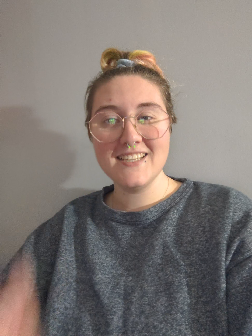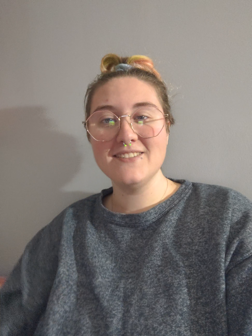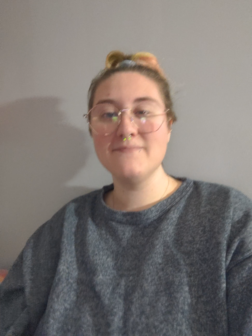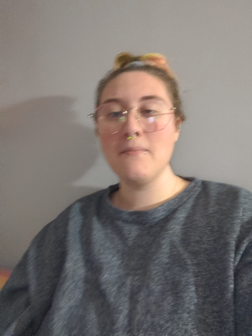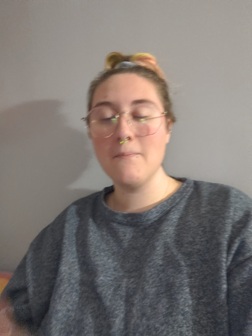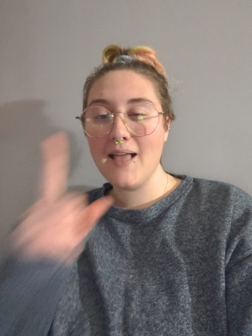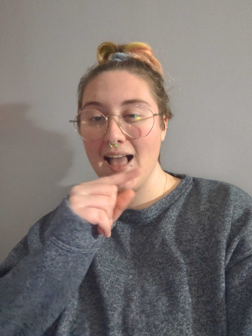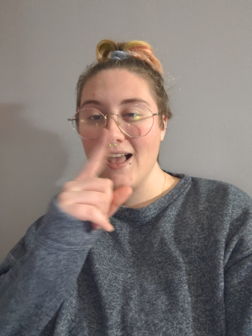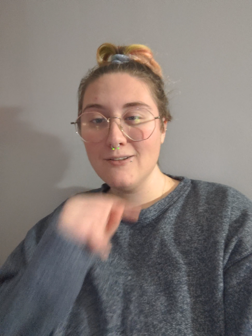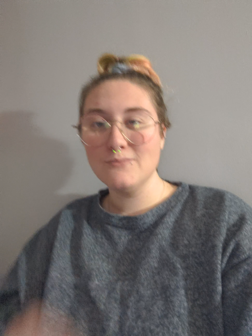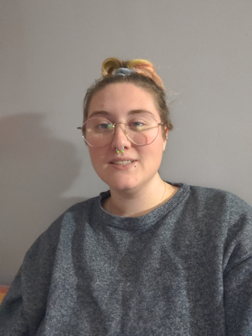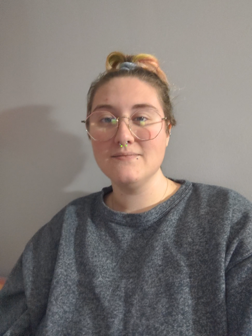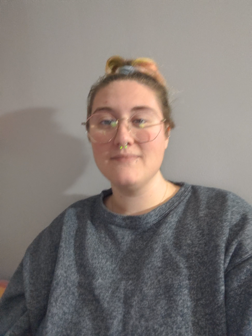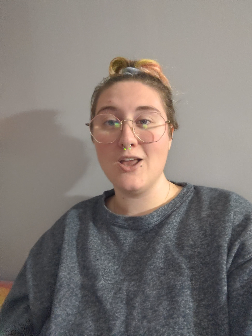mouse